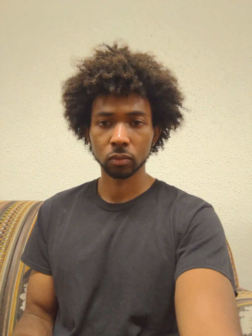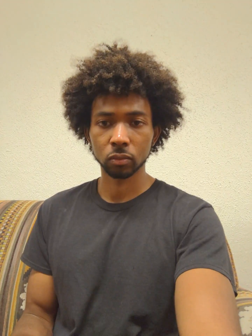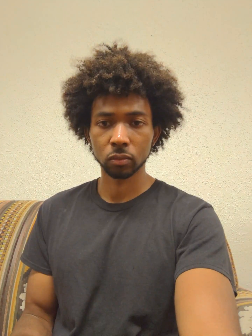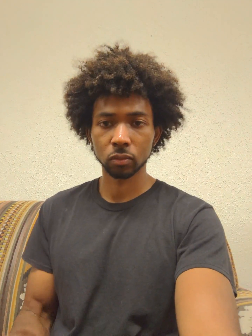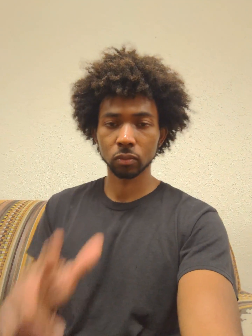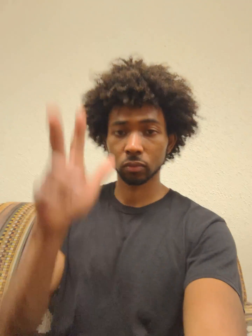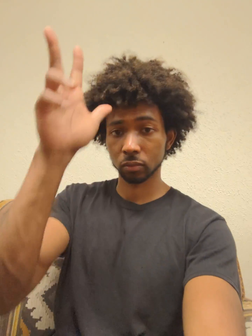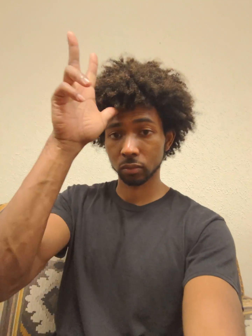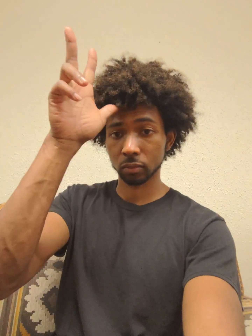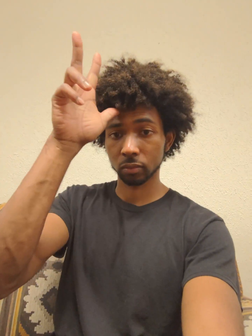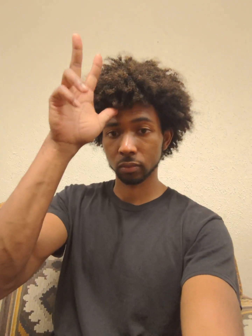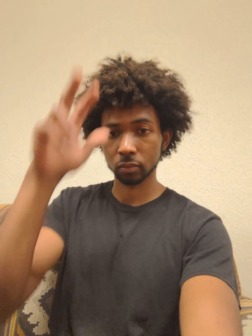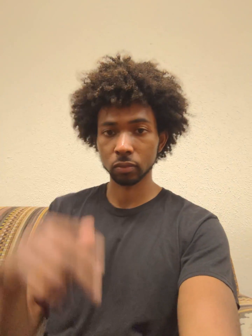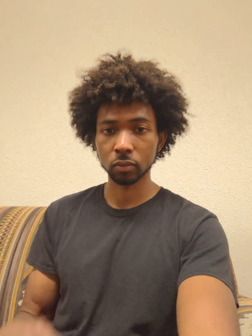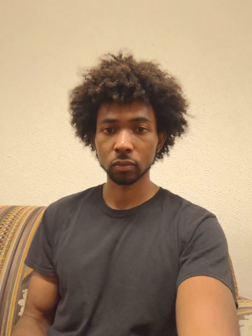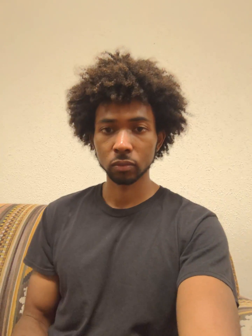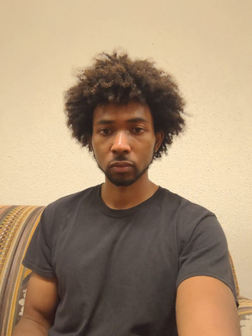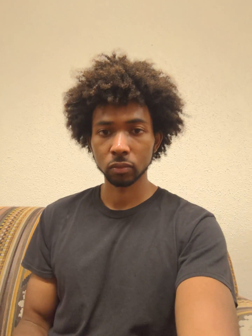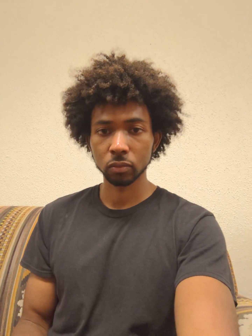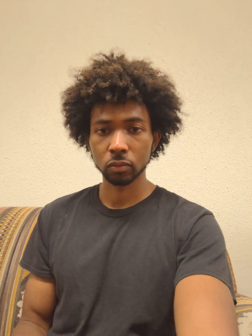rooster